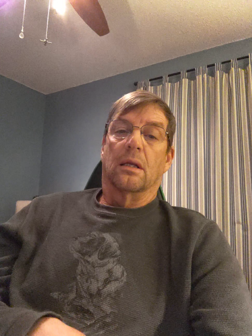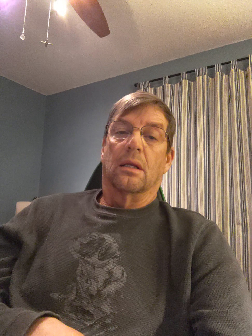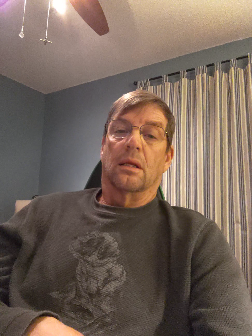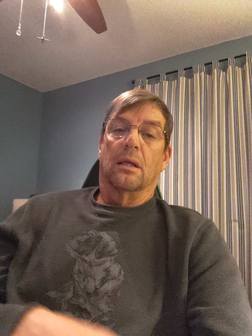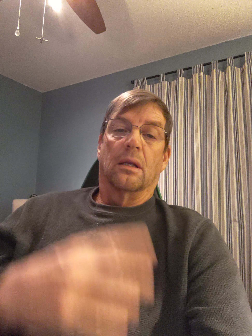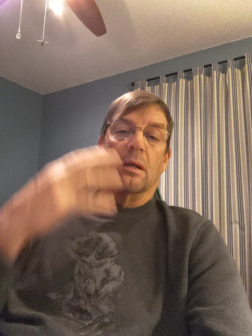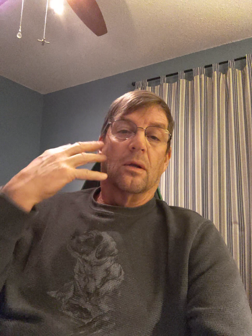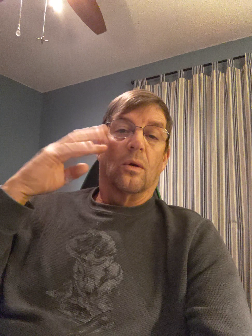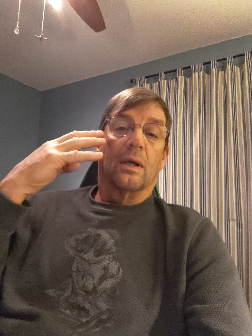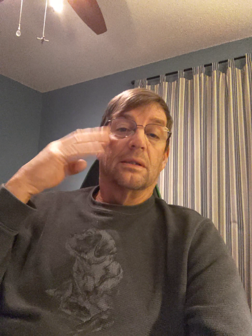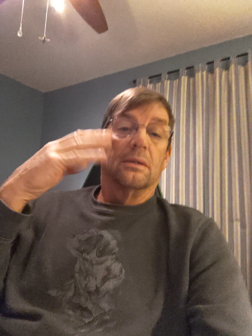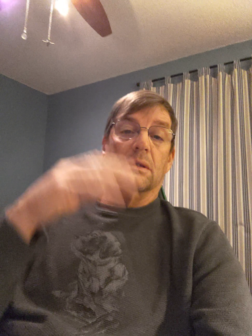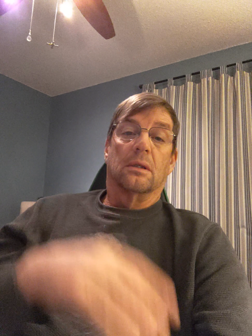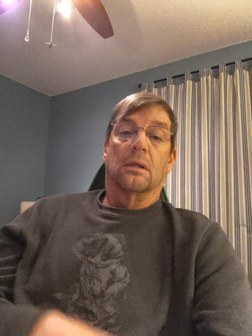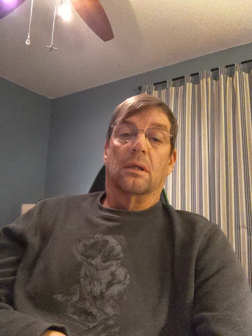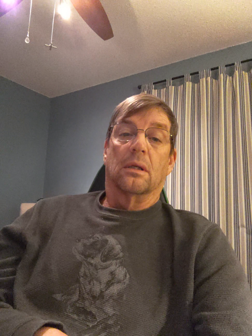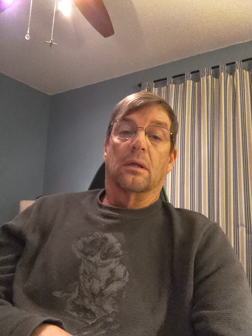noisy